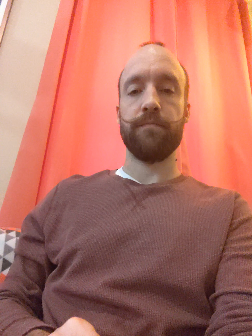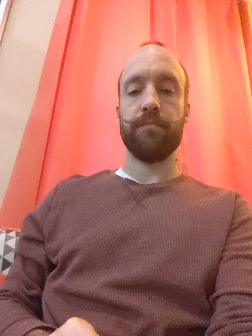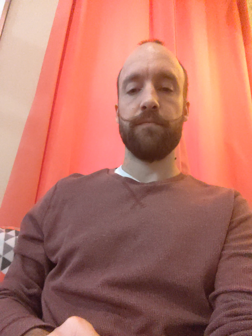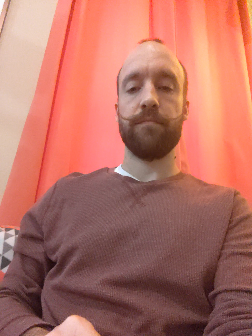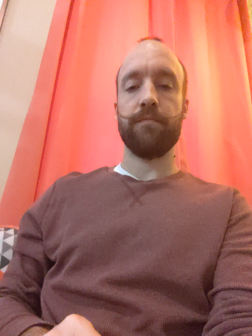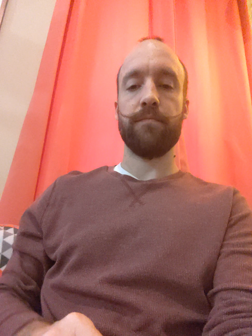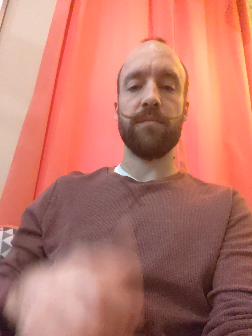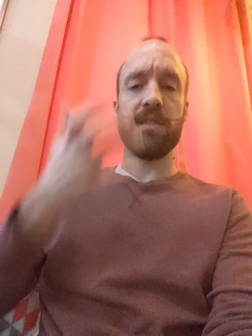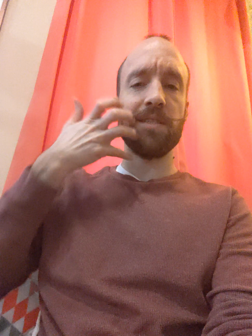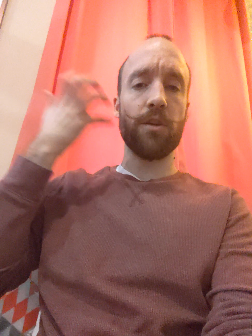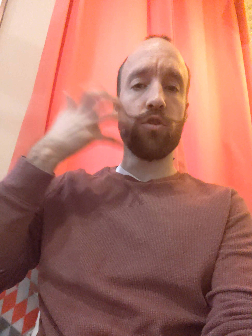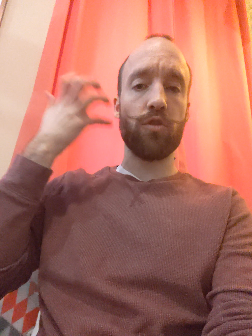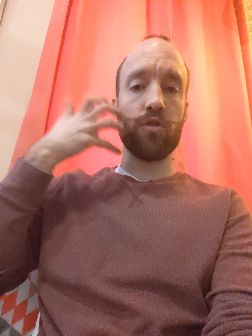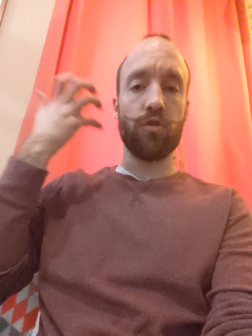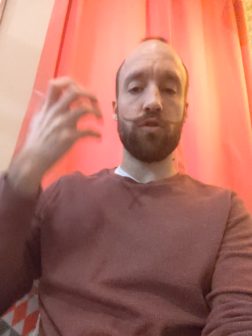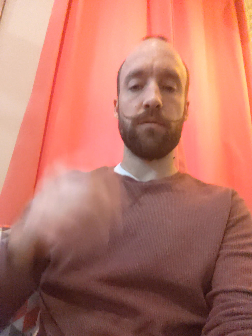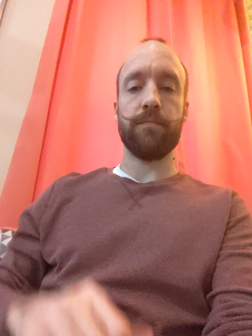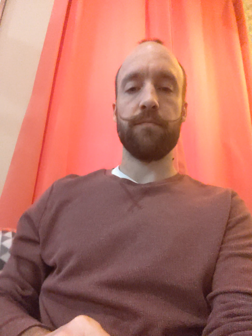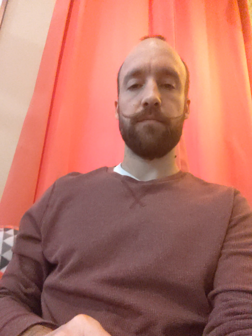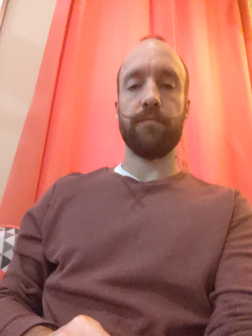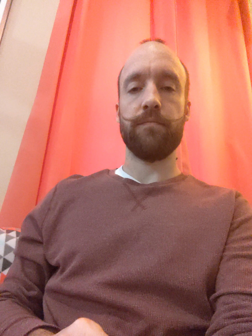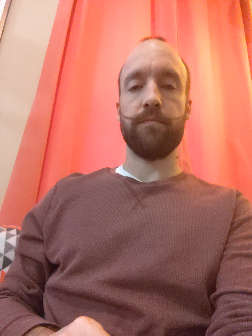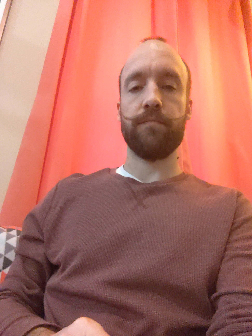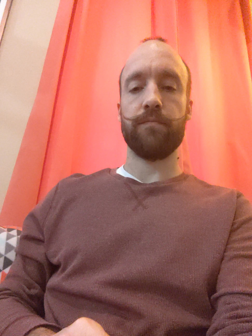tiger